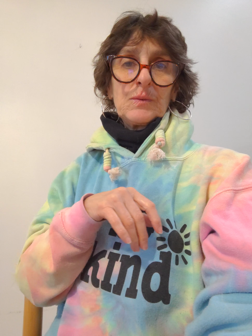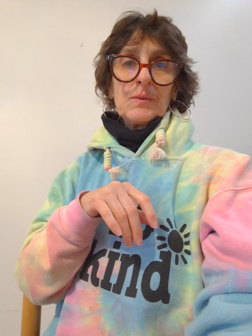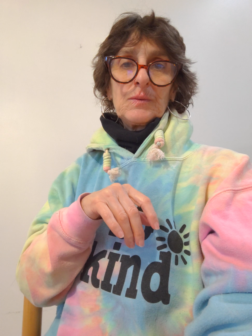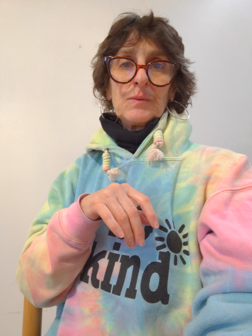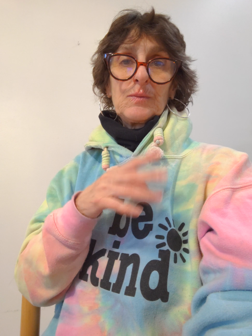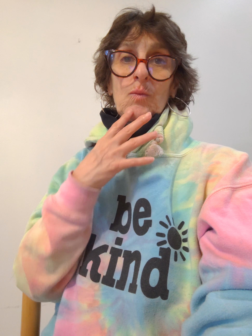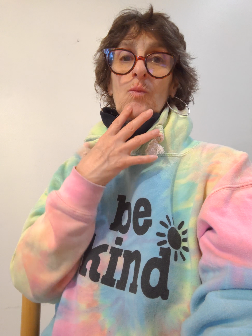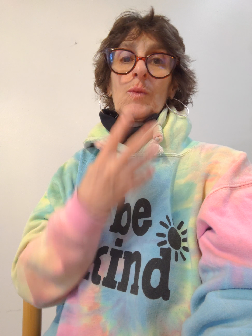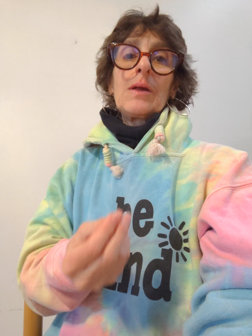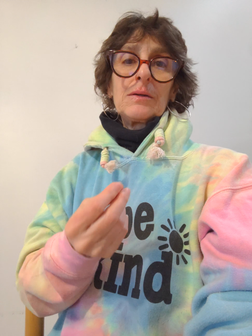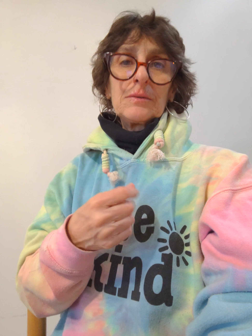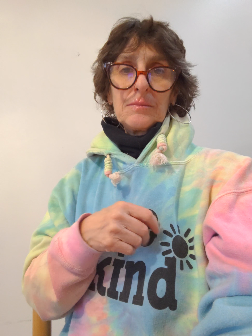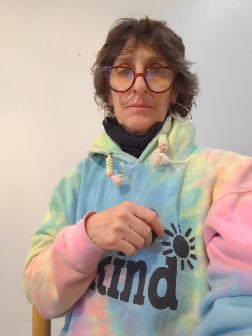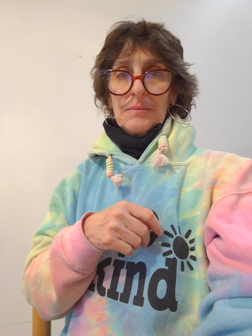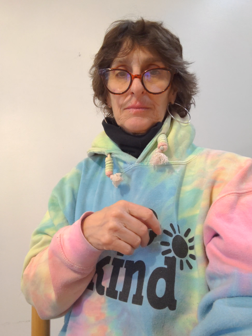wet